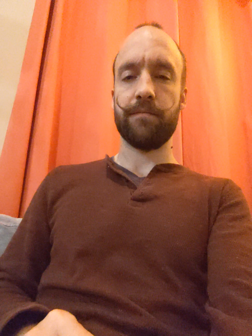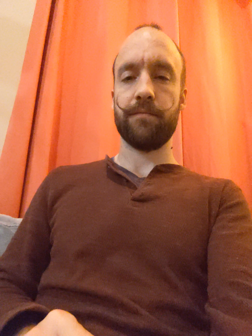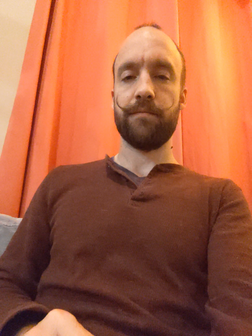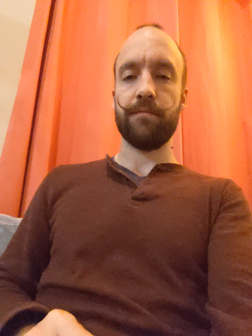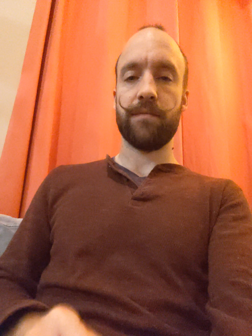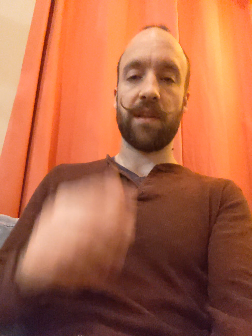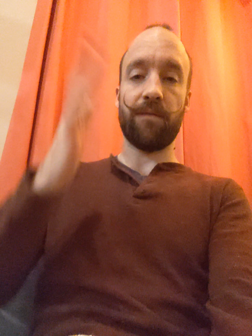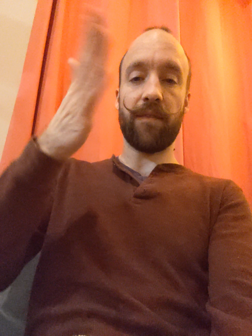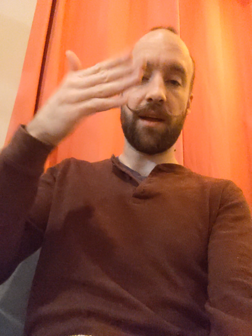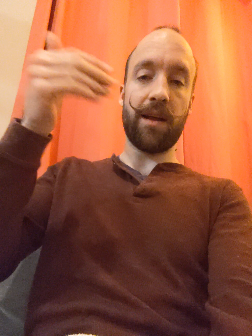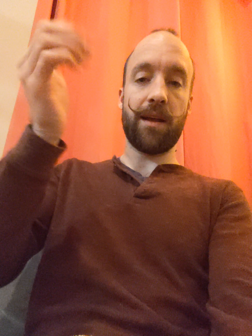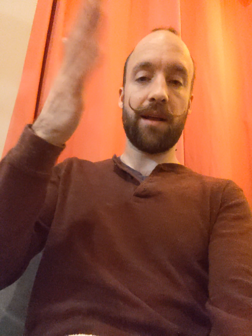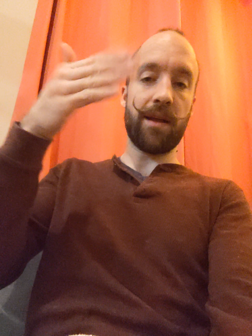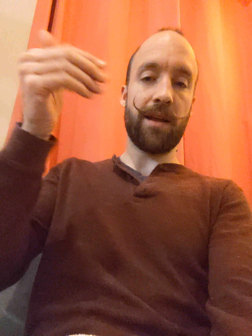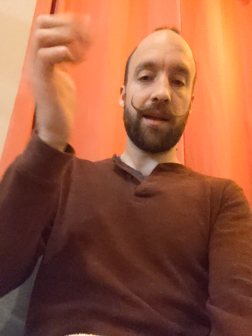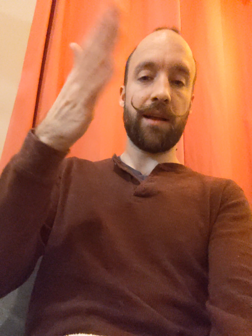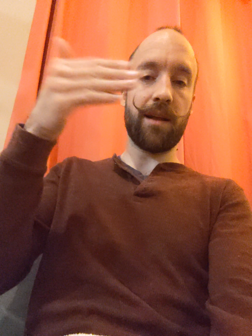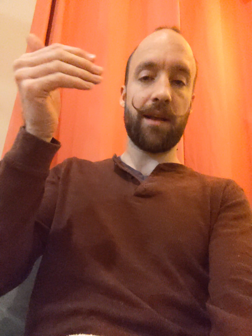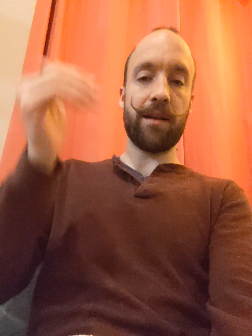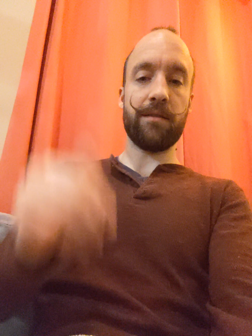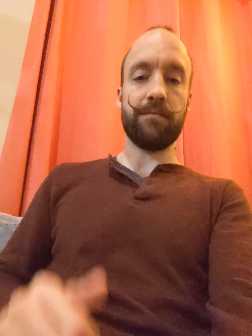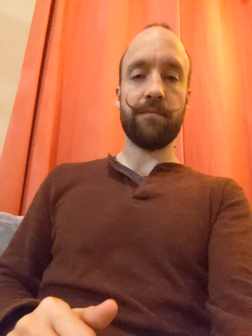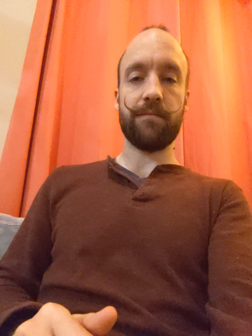flag